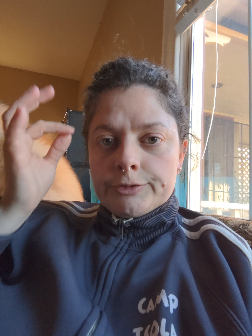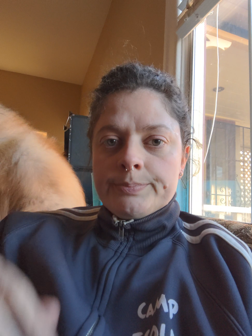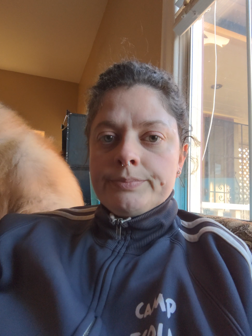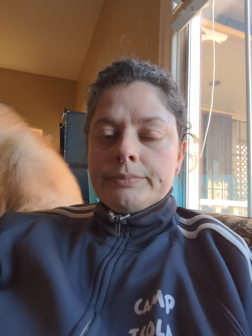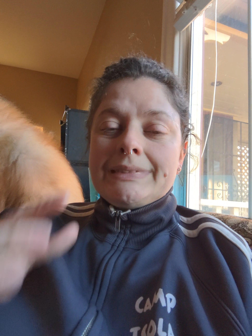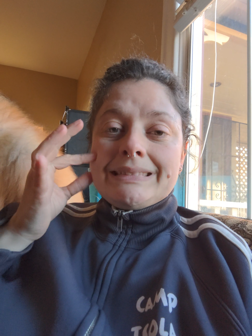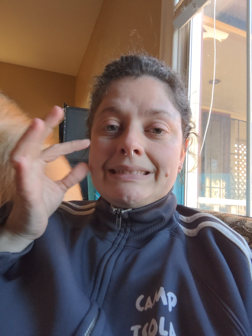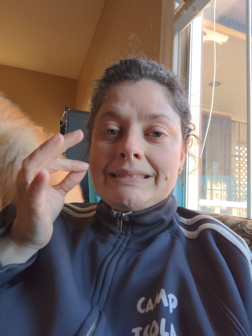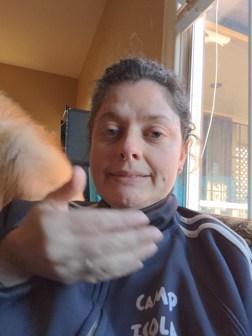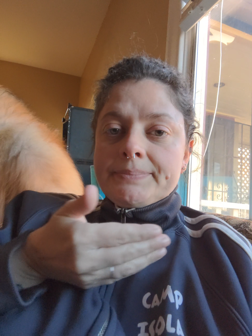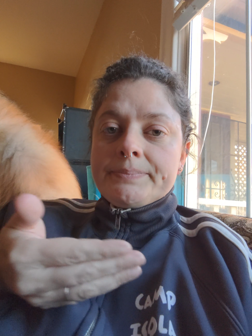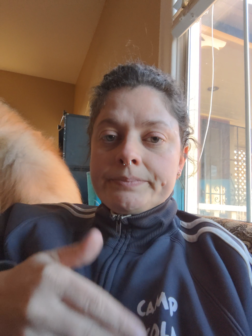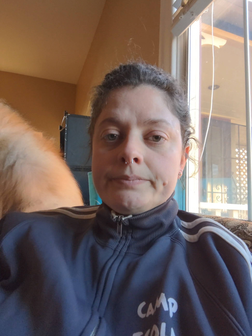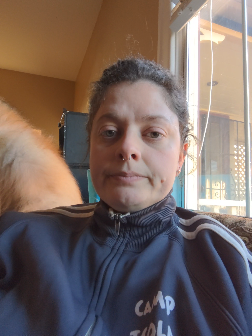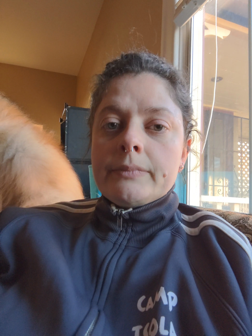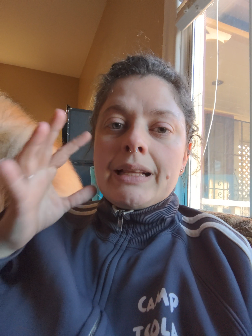kitty